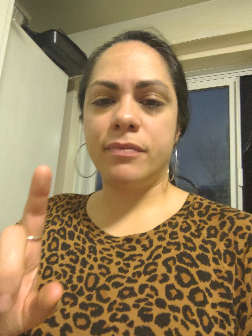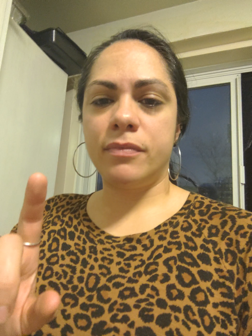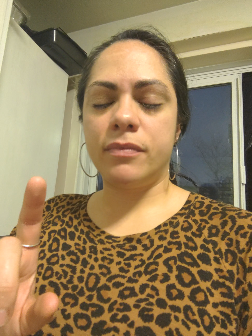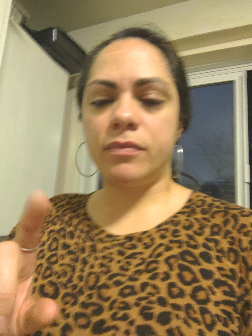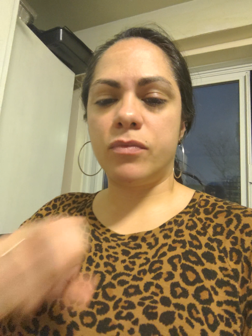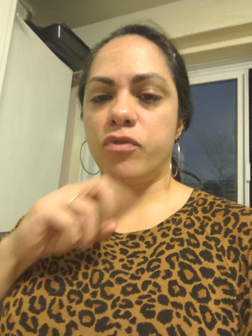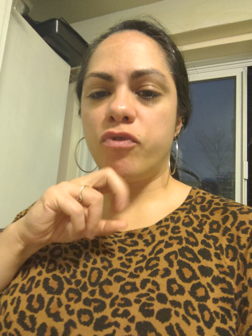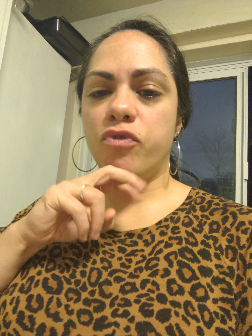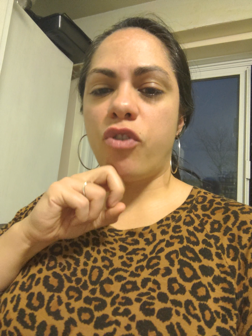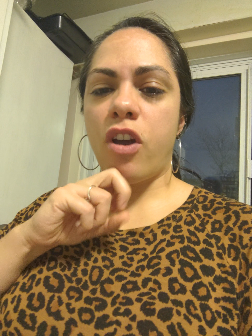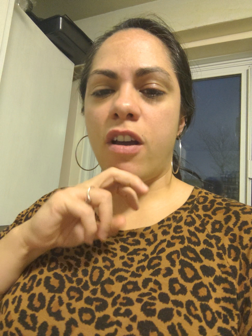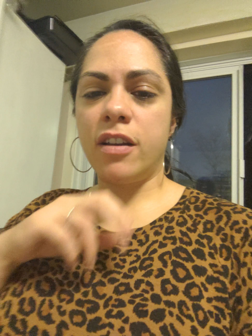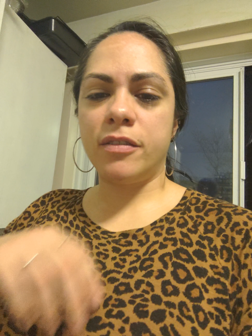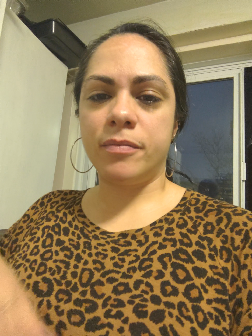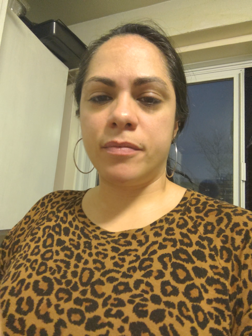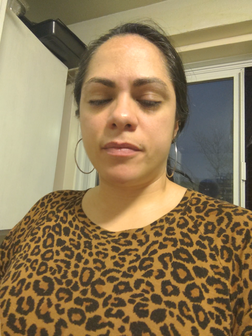frog